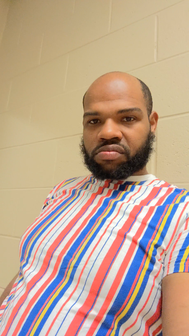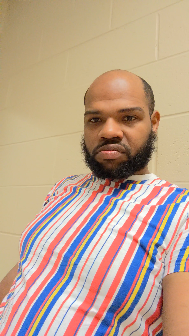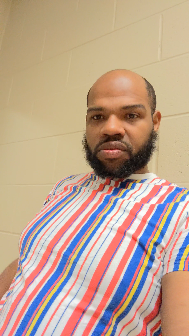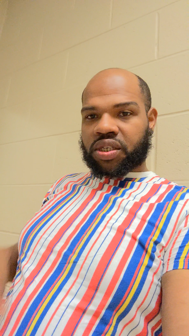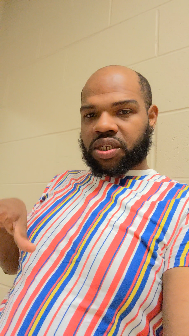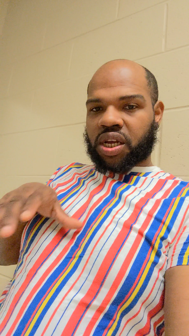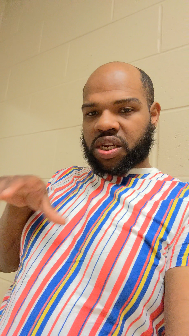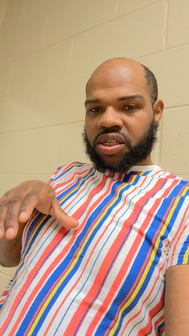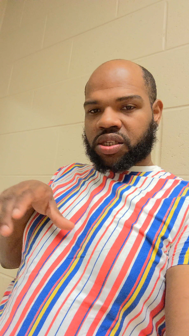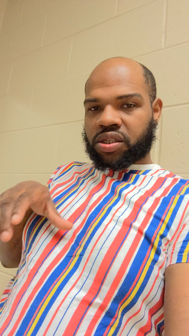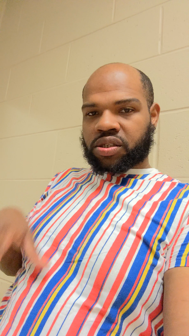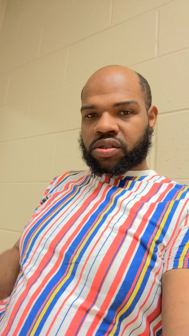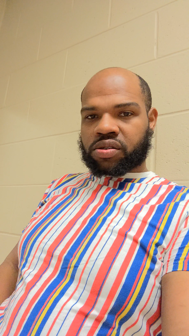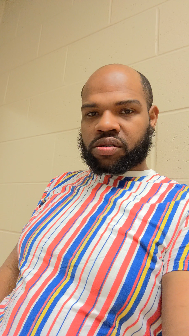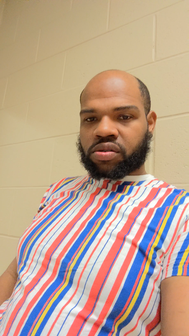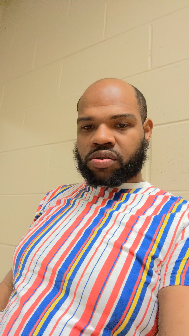does